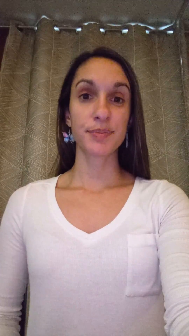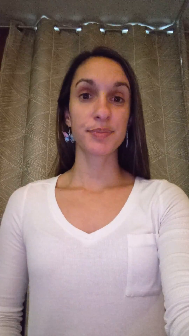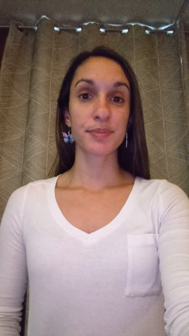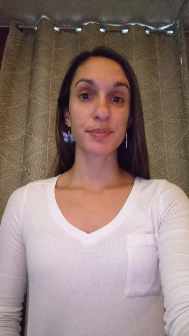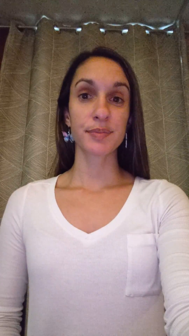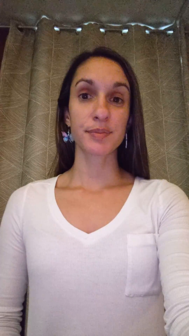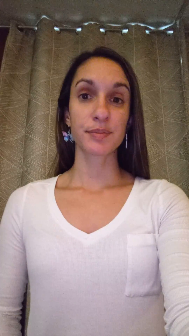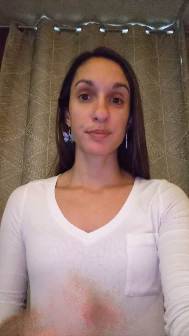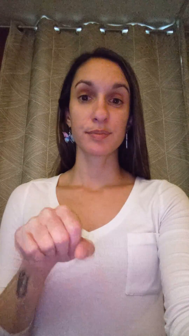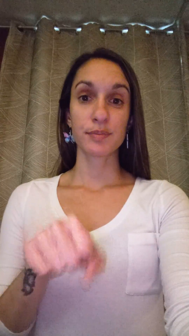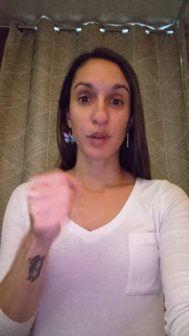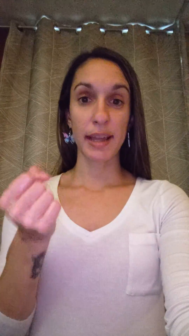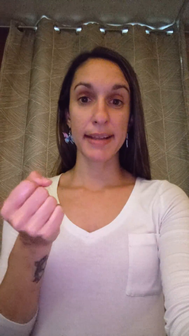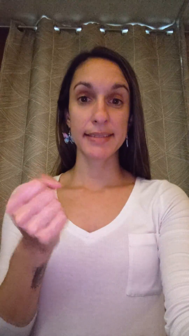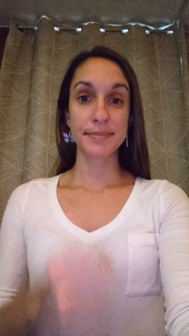break